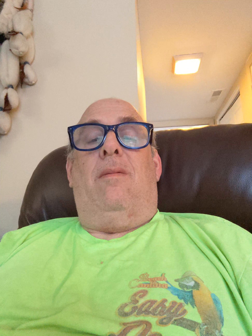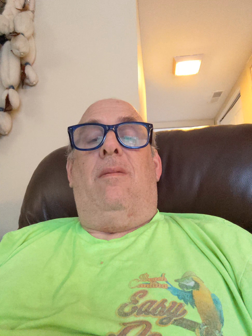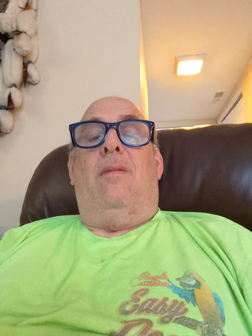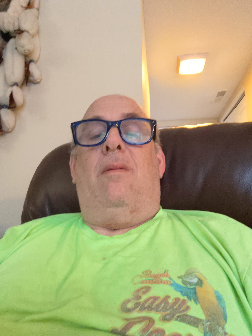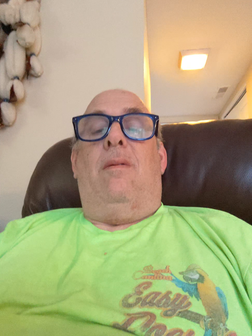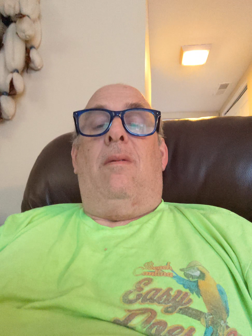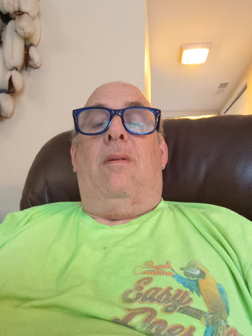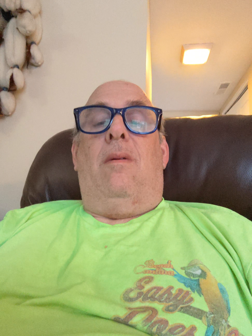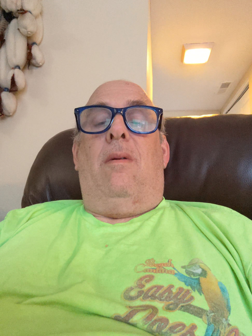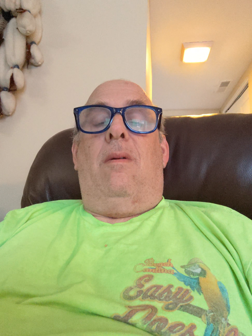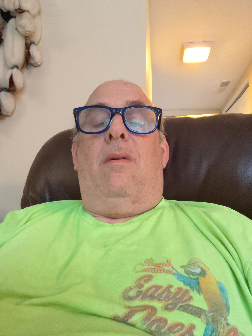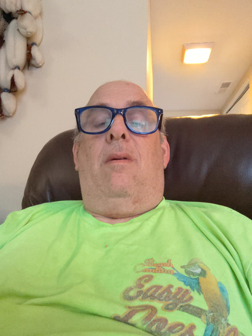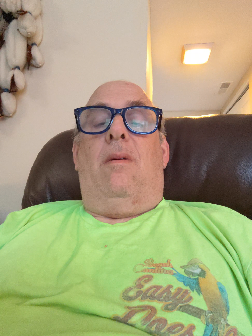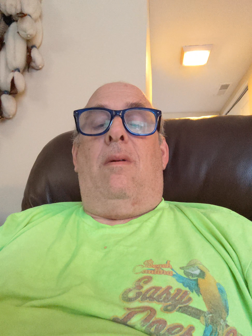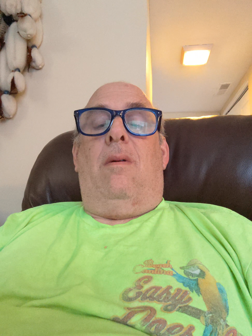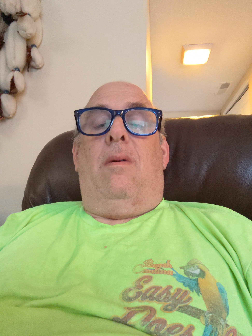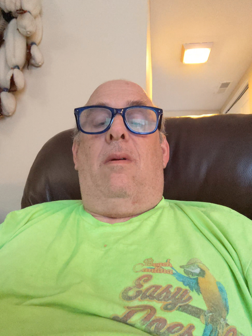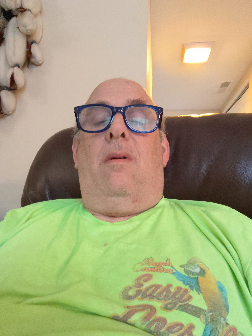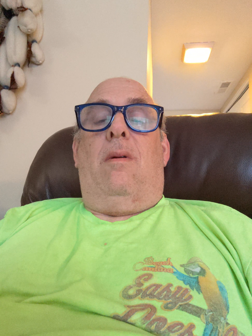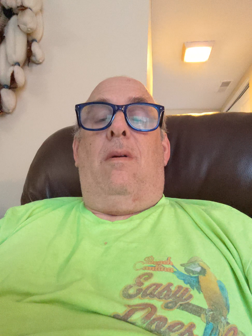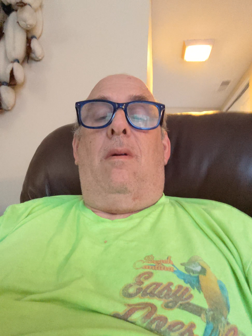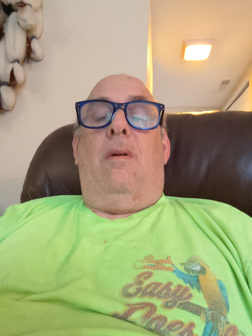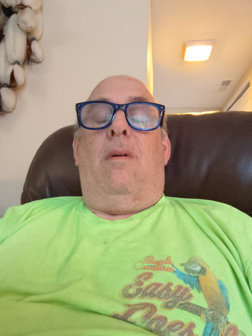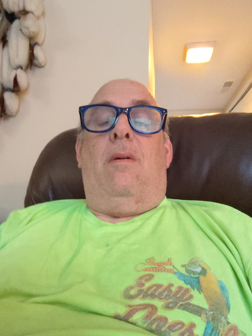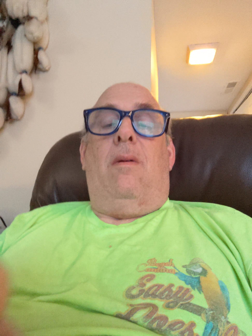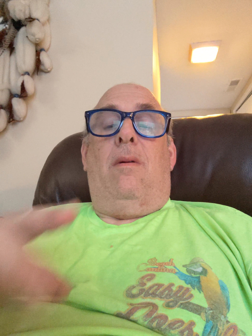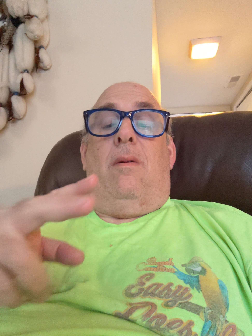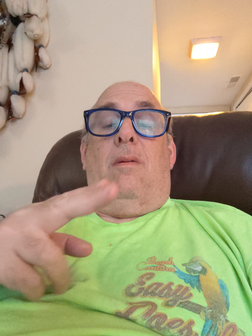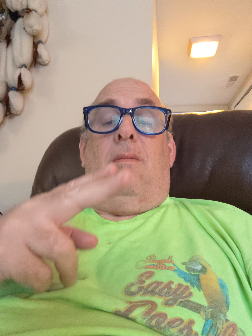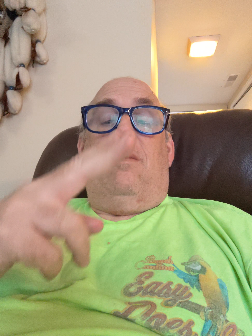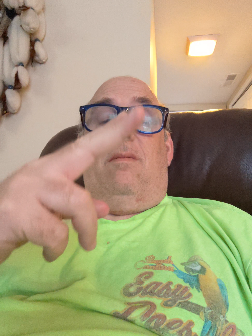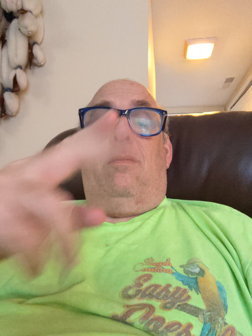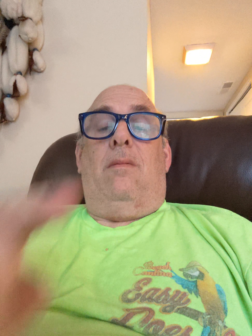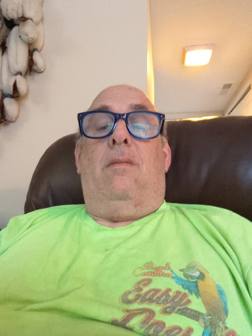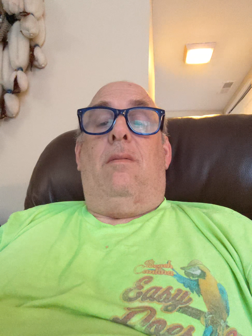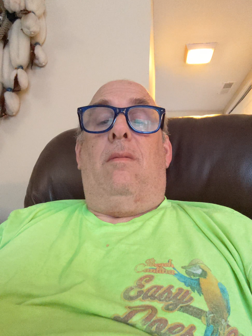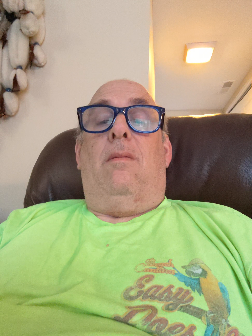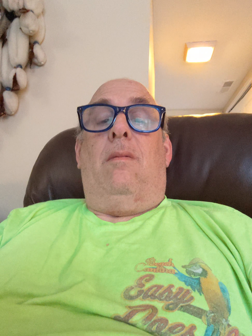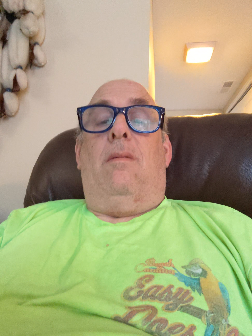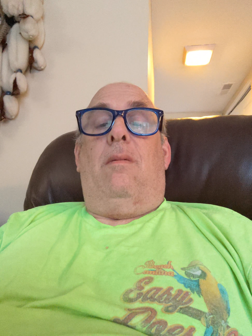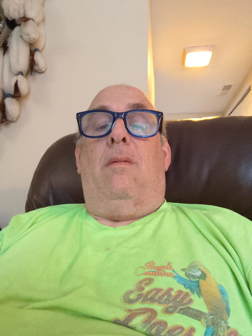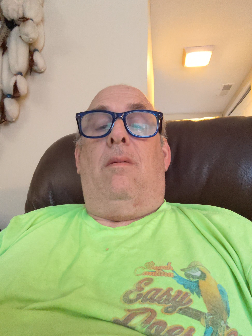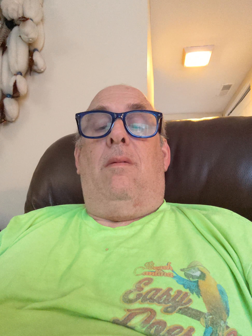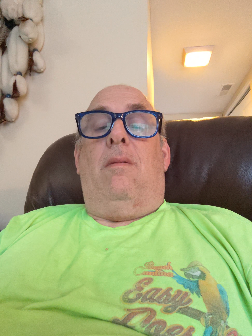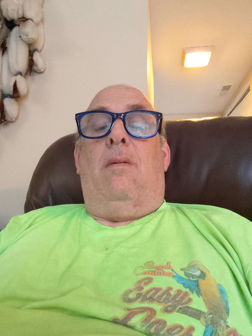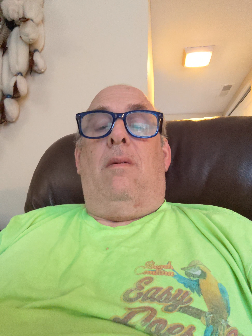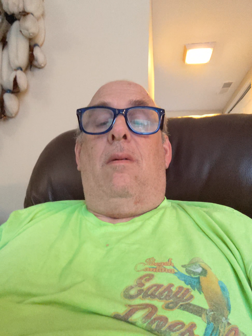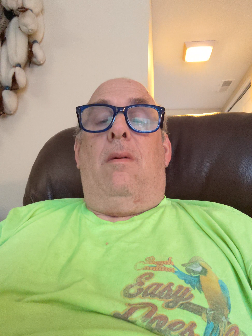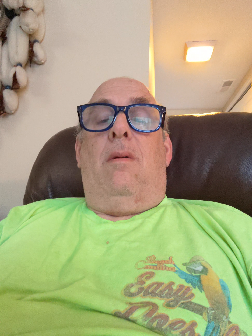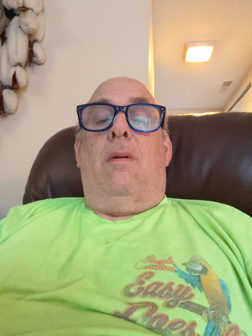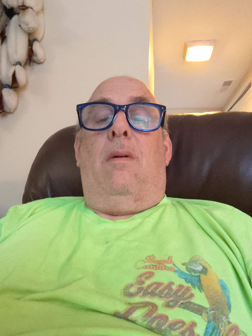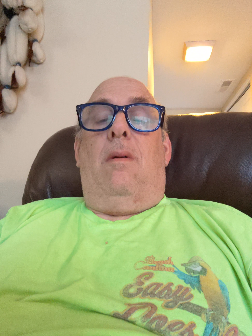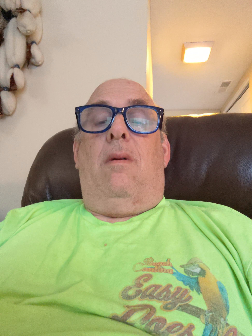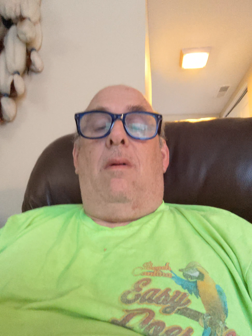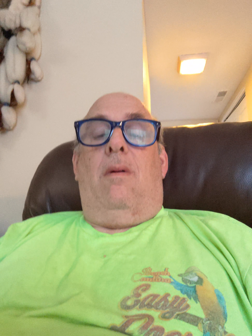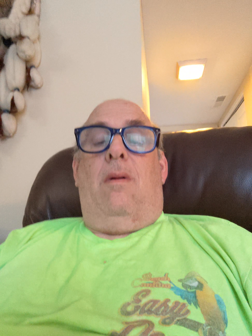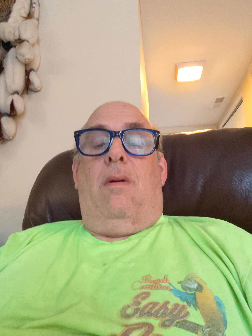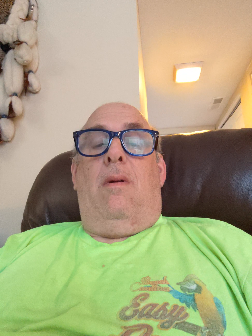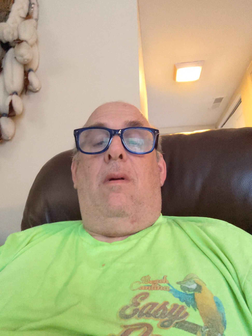scissors